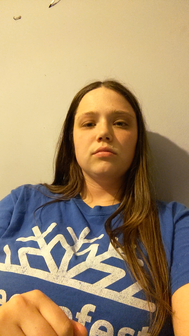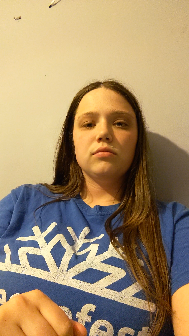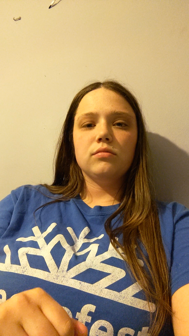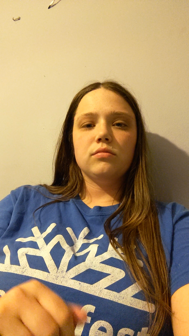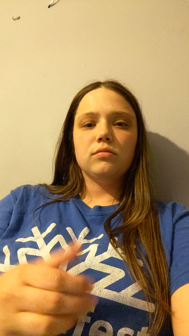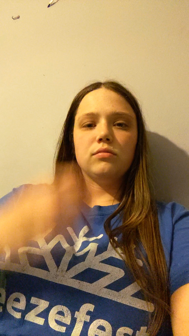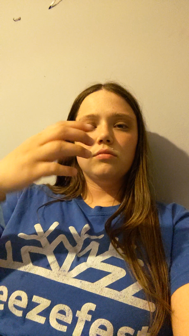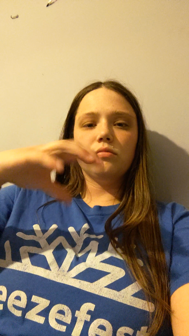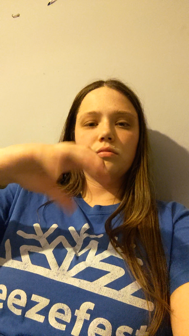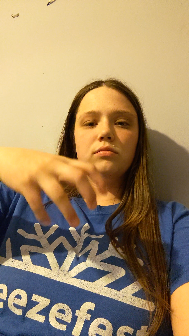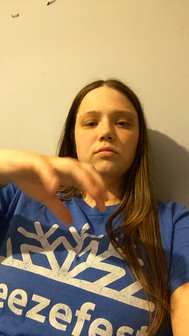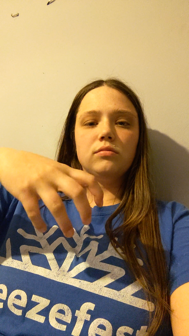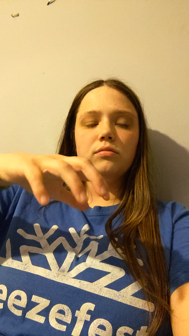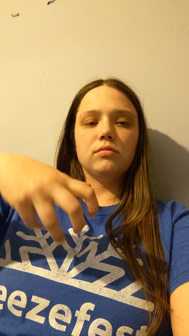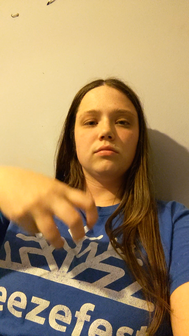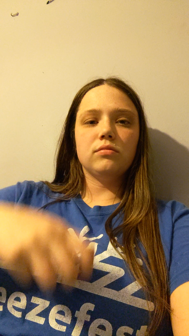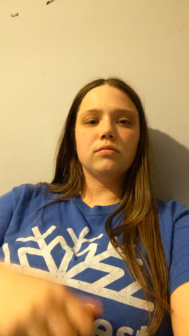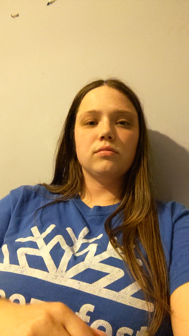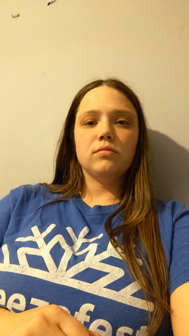jar